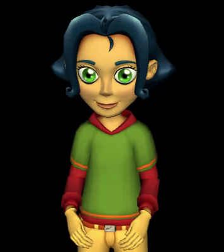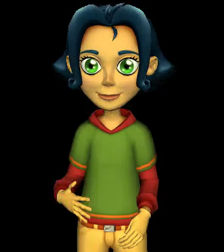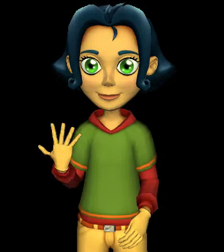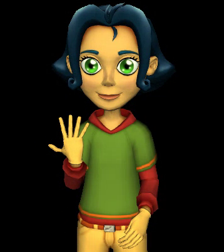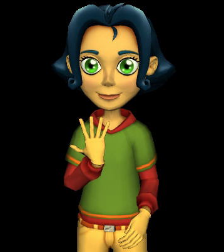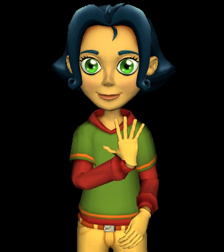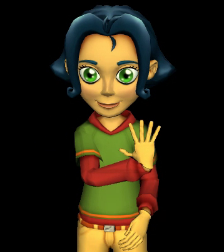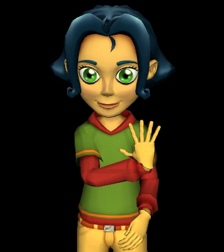لون